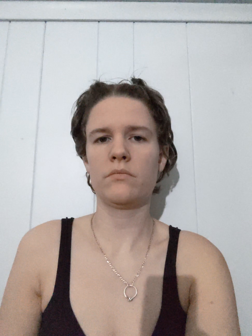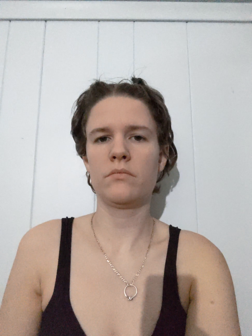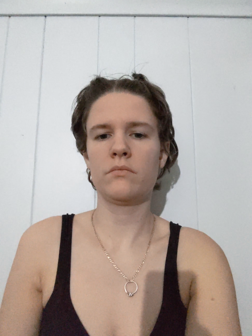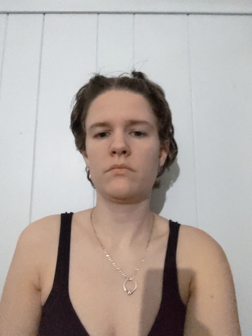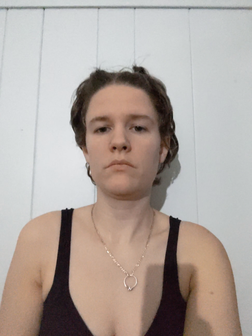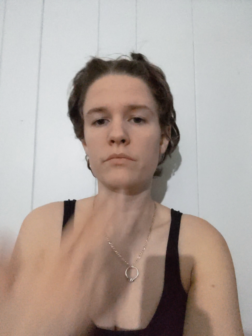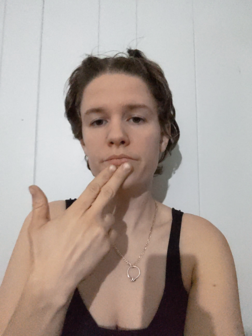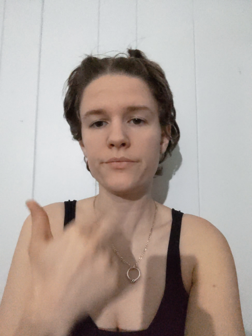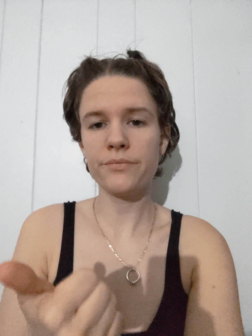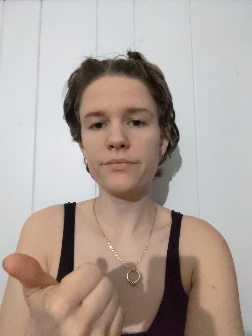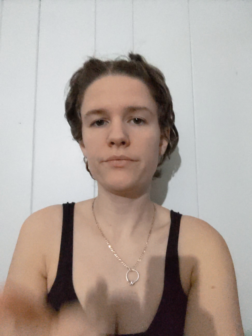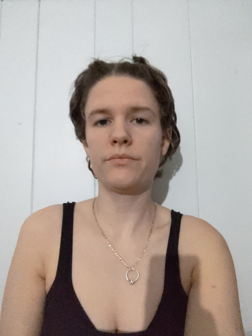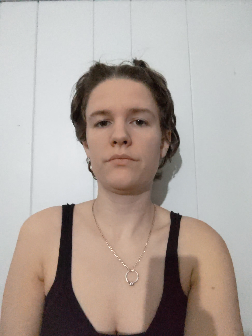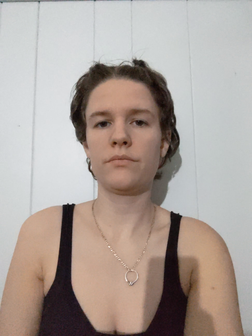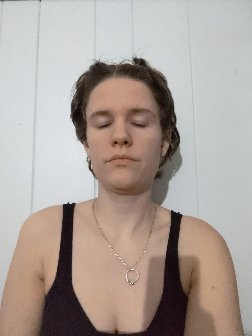cute